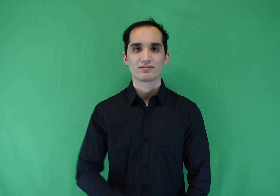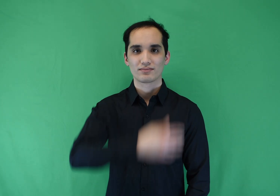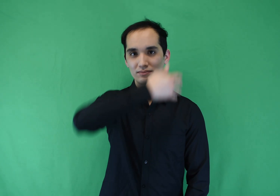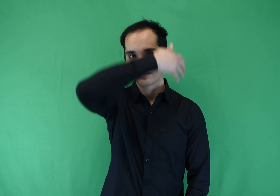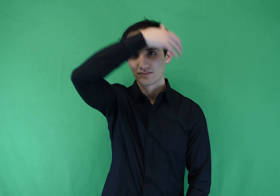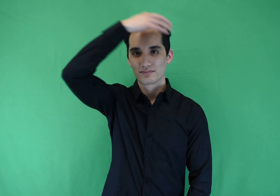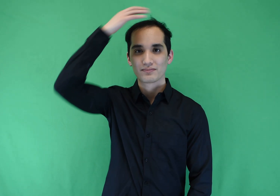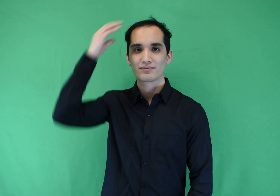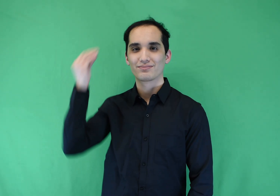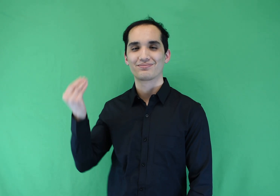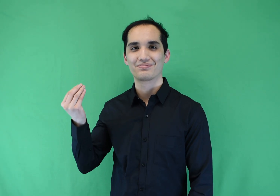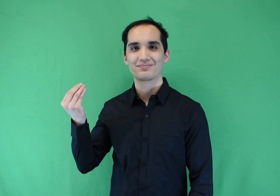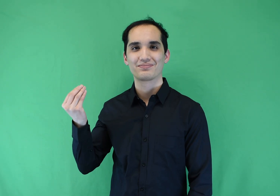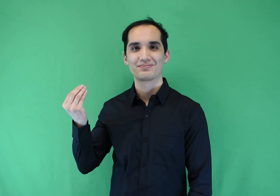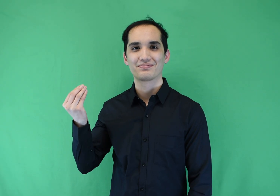bonito